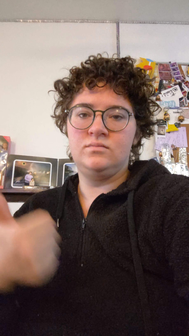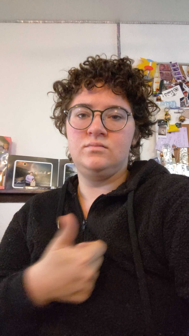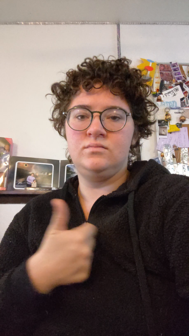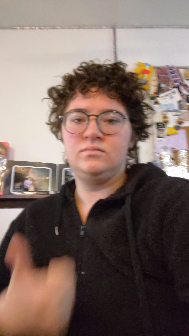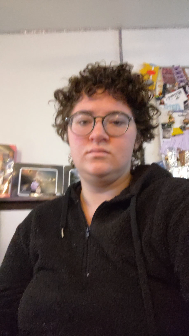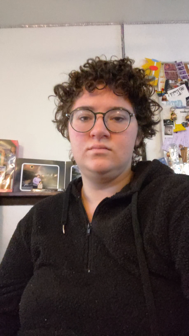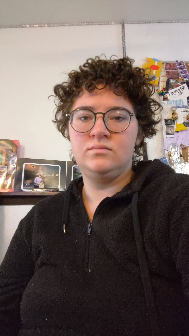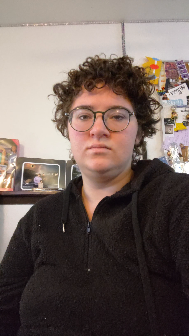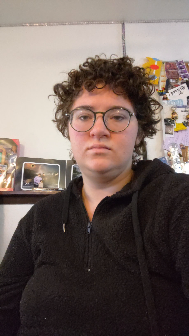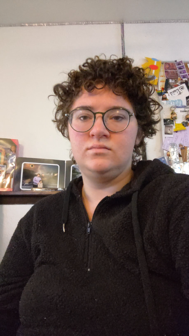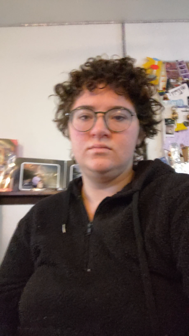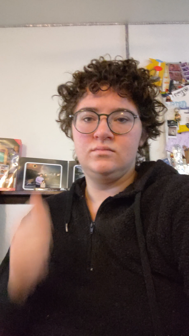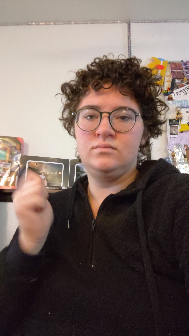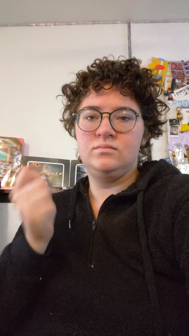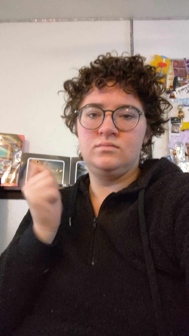bat